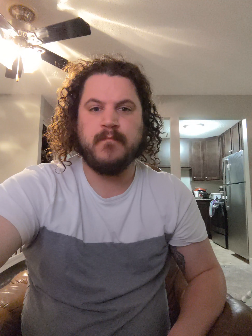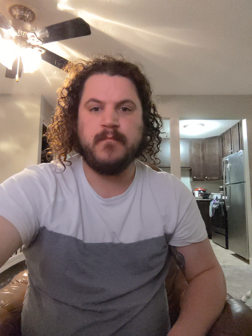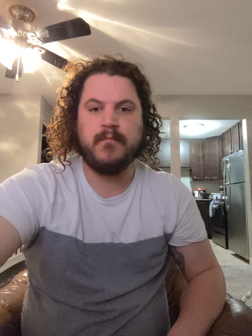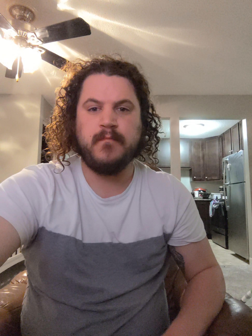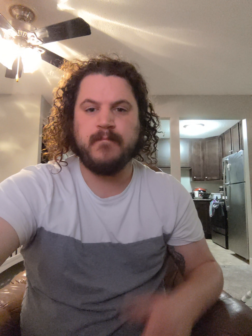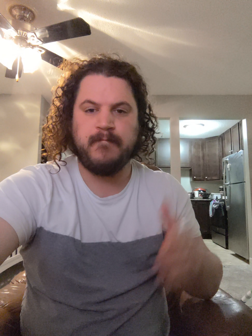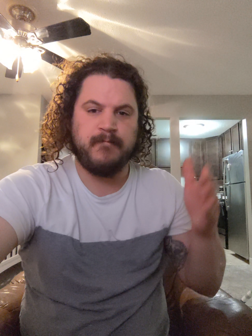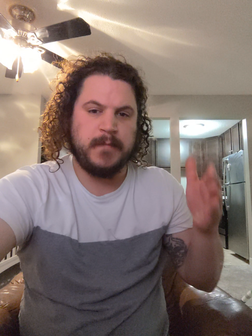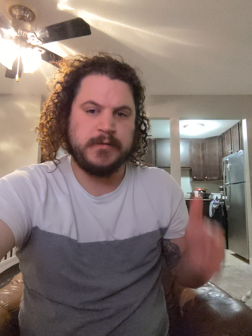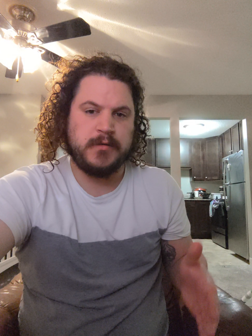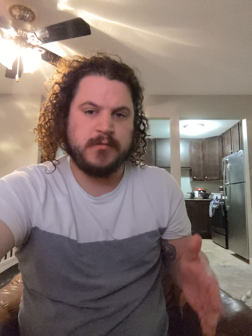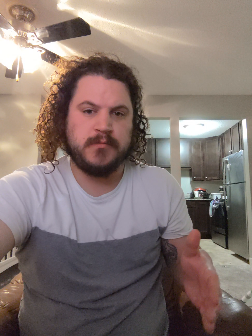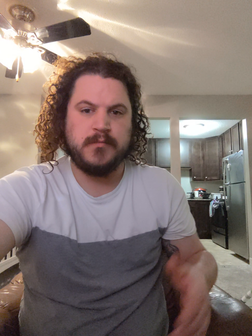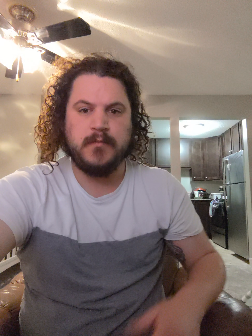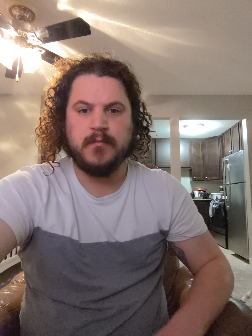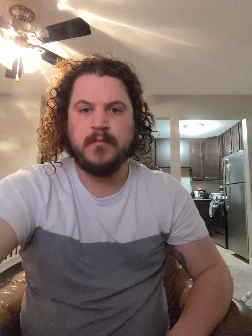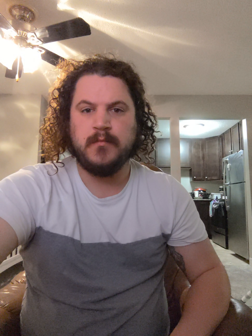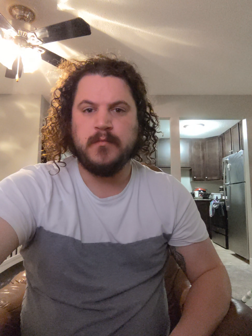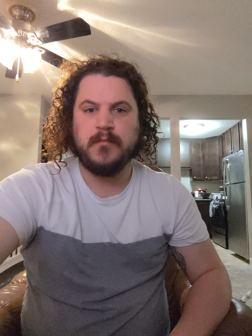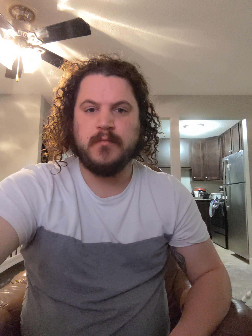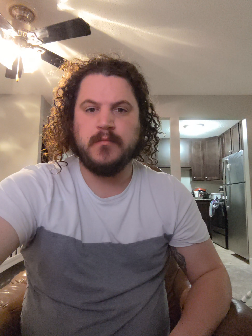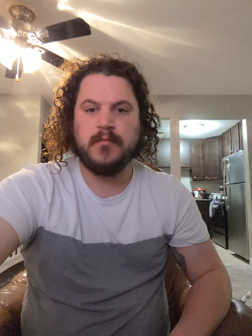beside